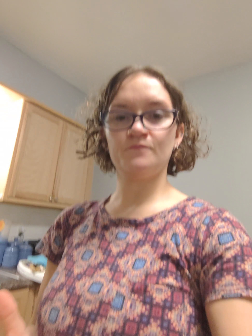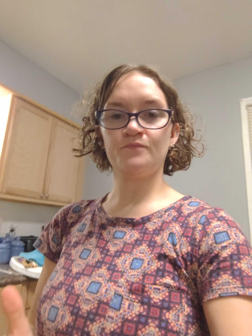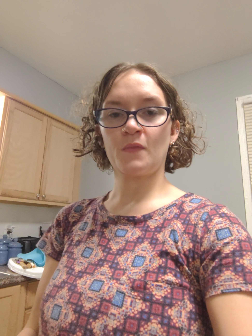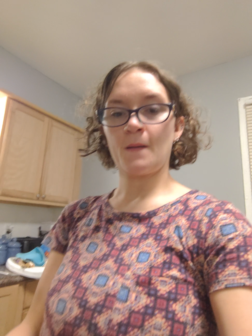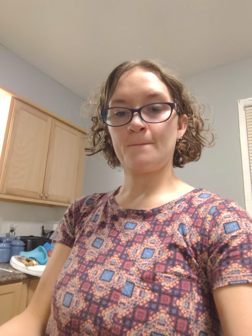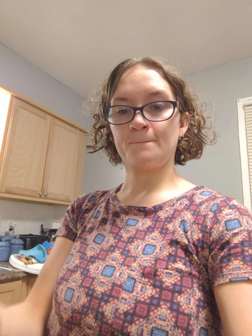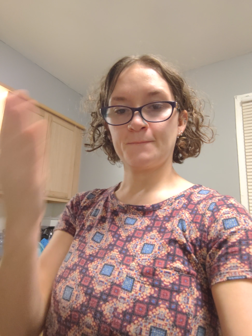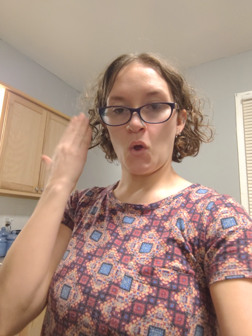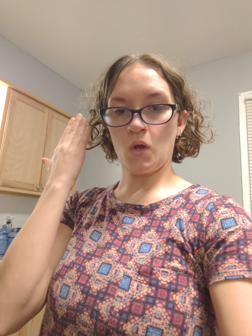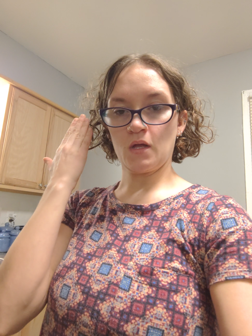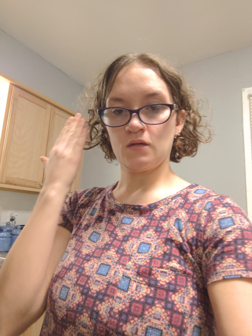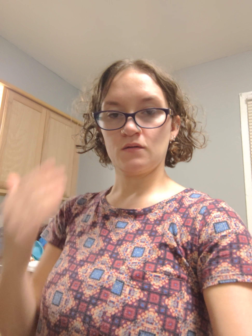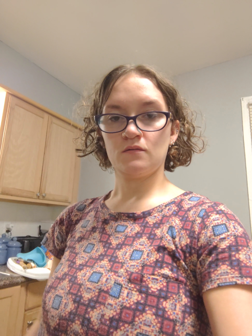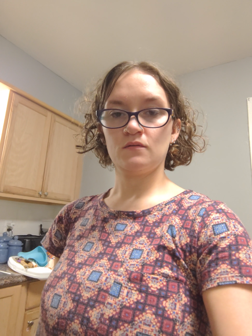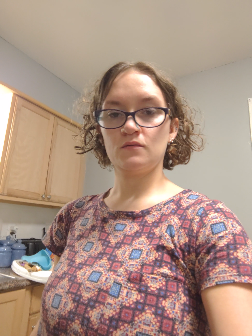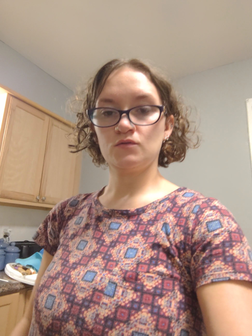morning